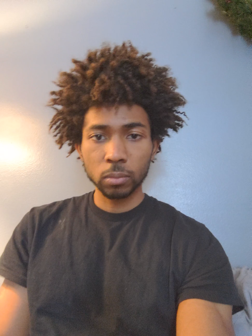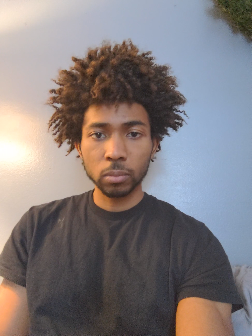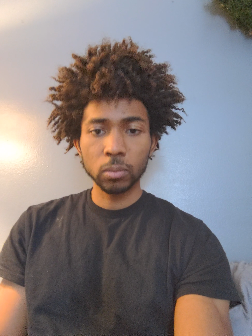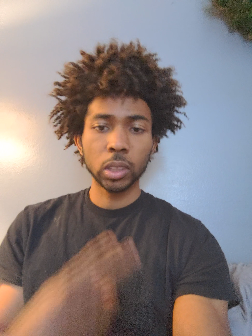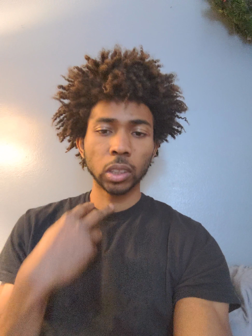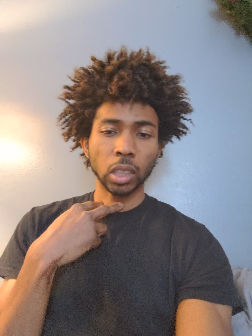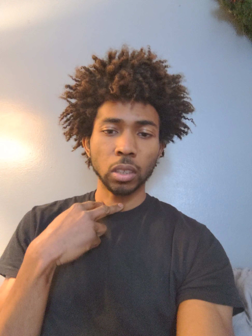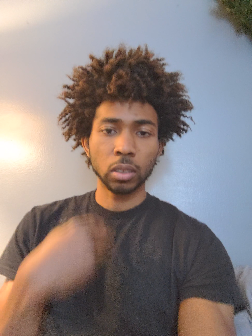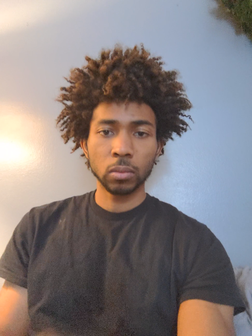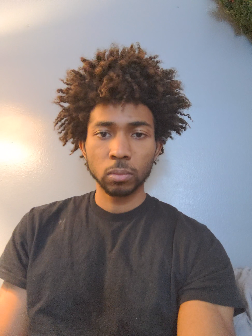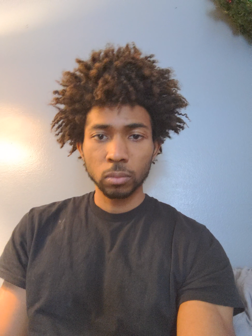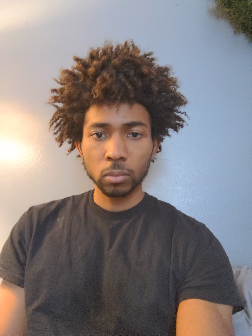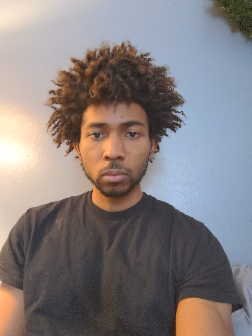stuck